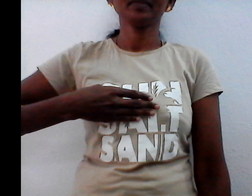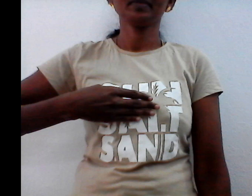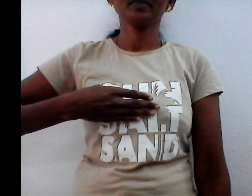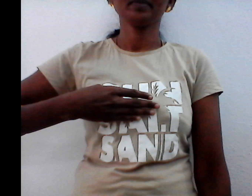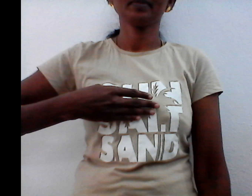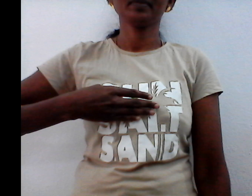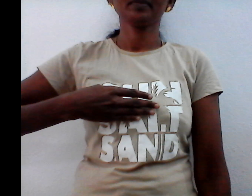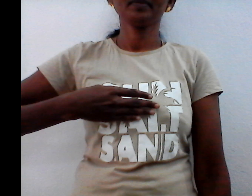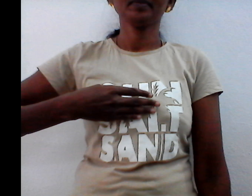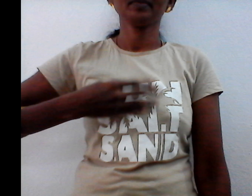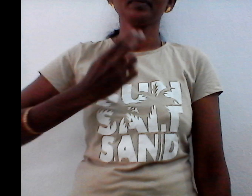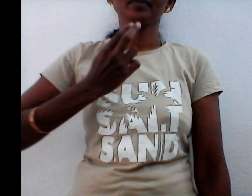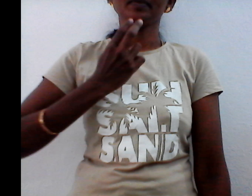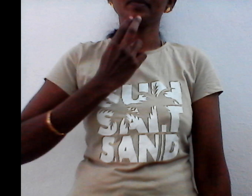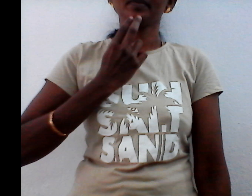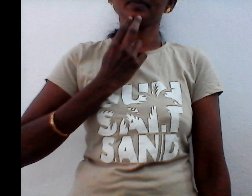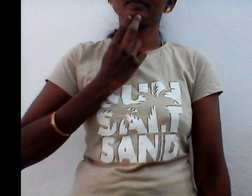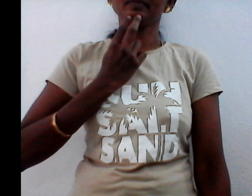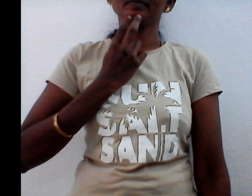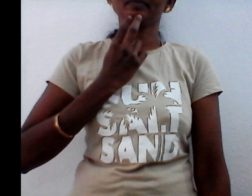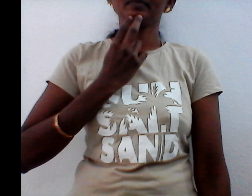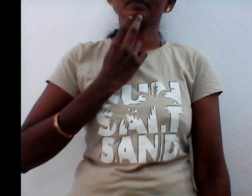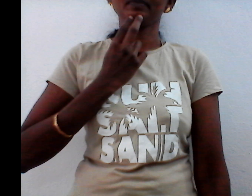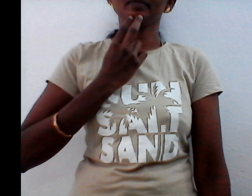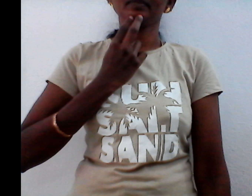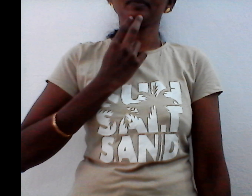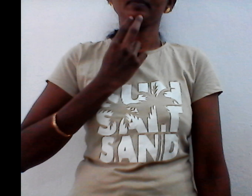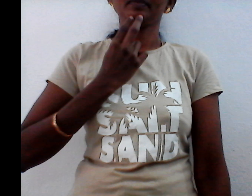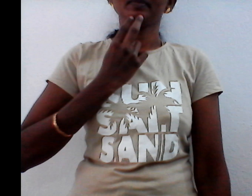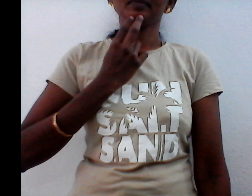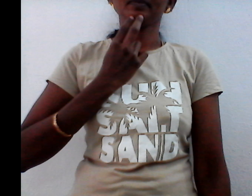അഃ